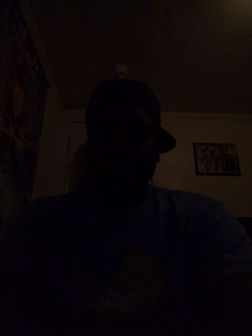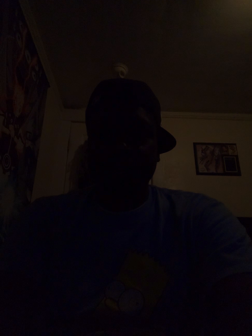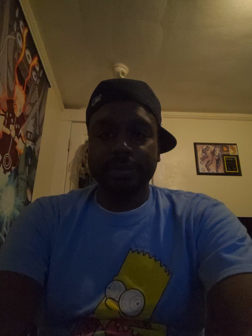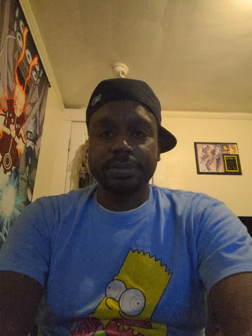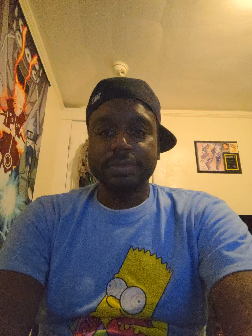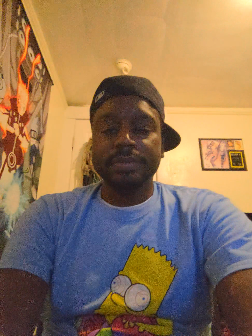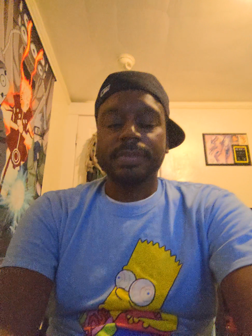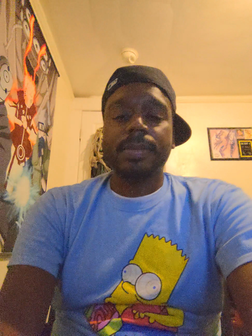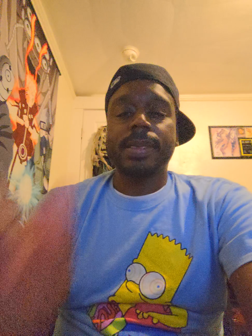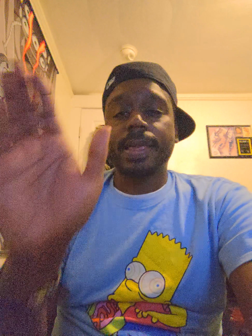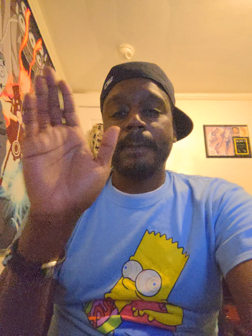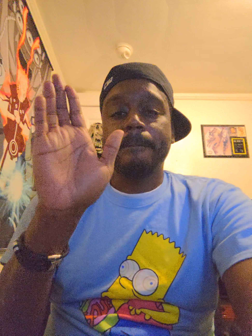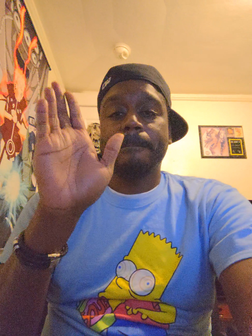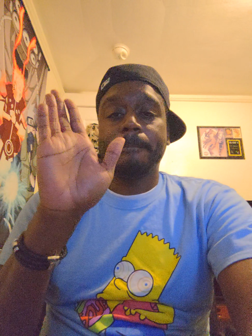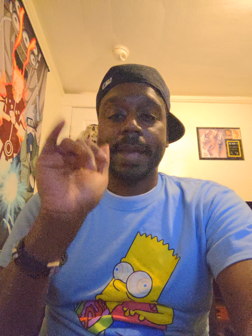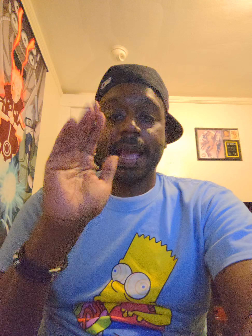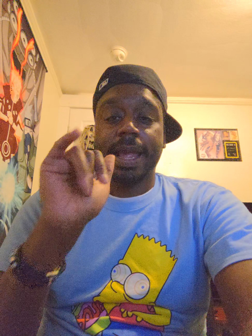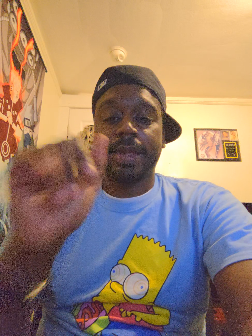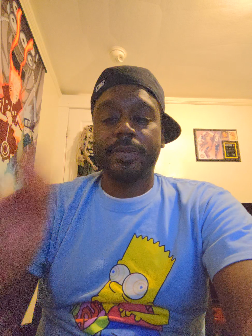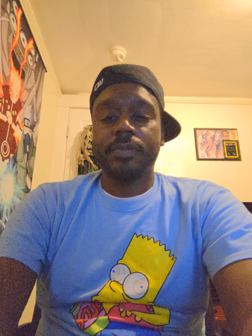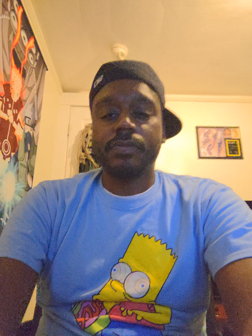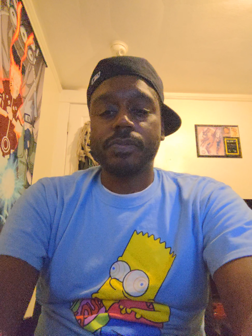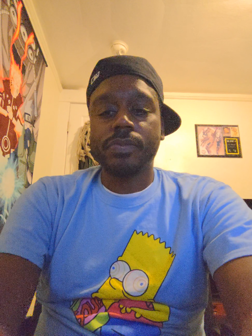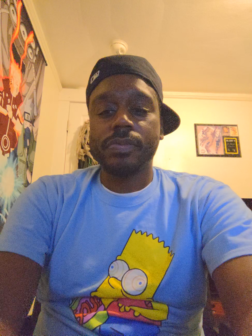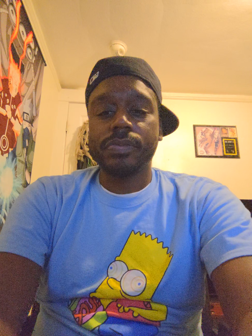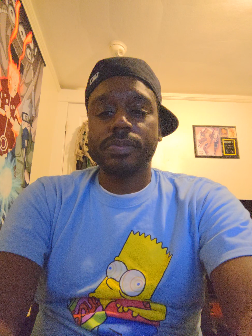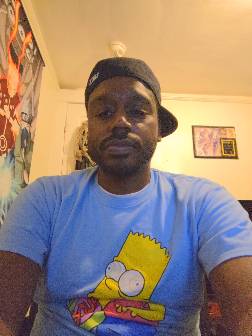bye